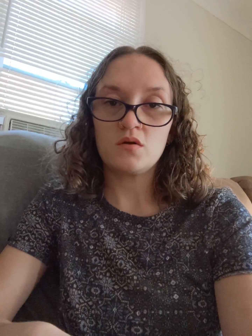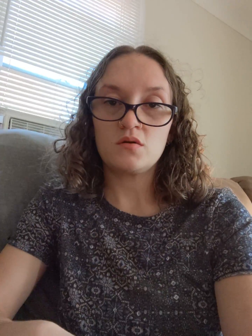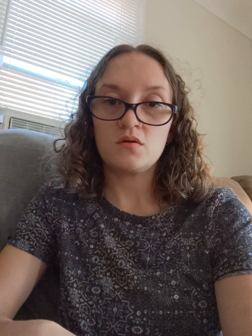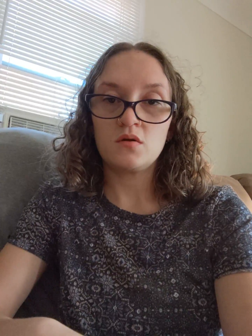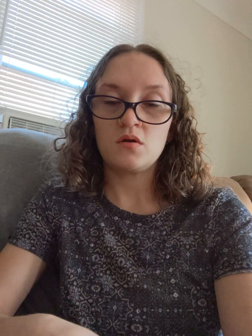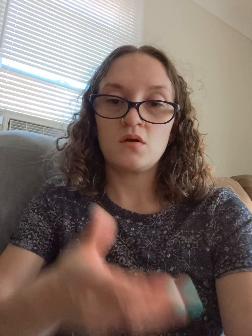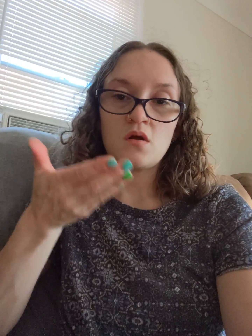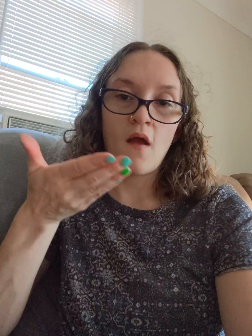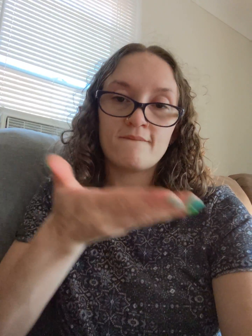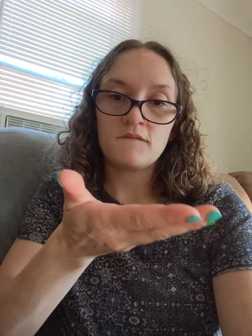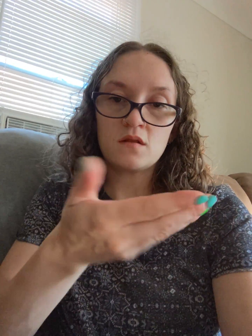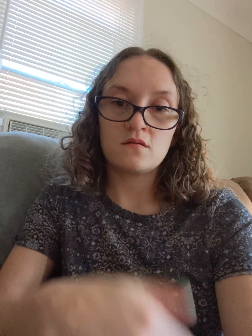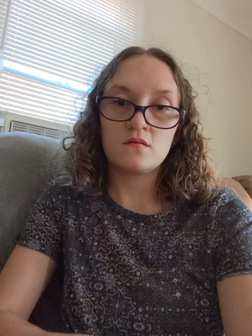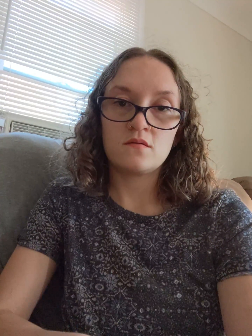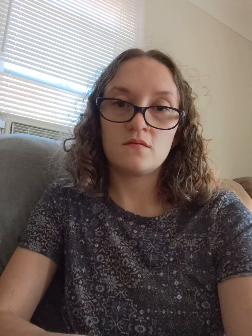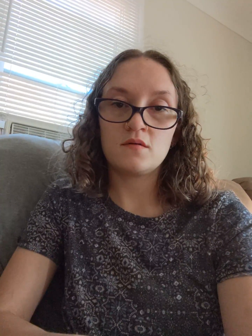oven